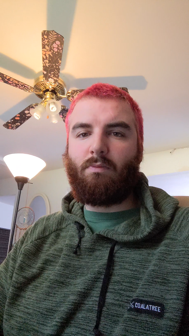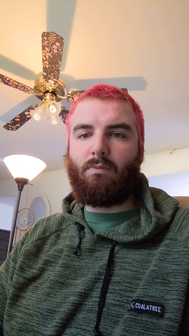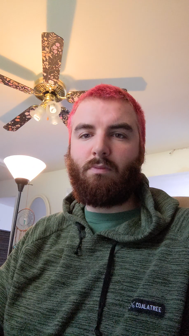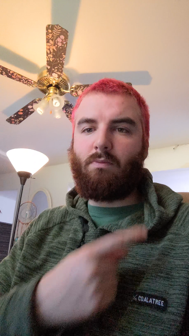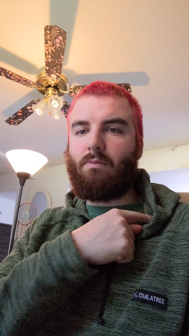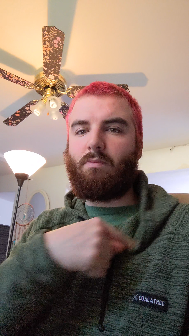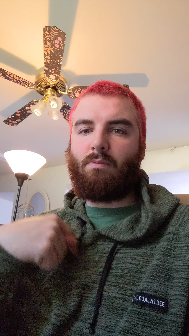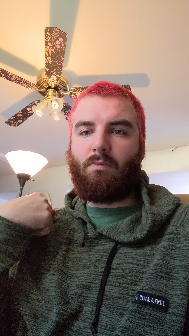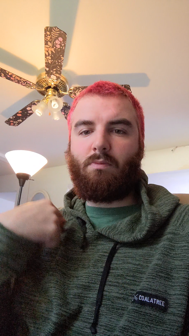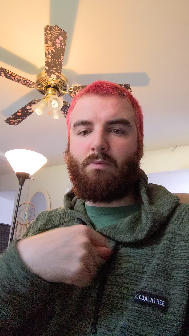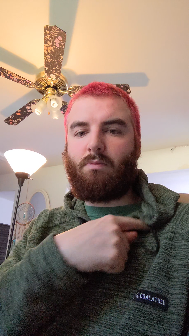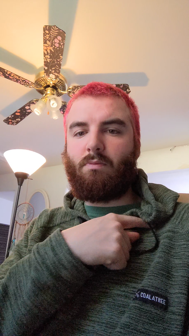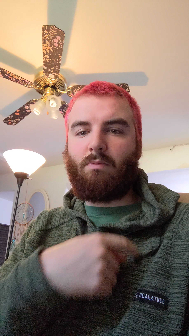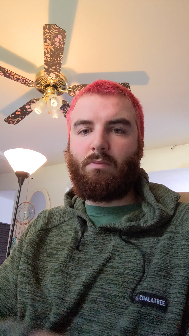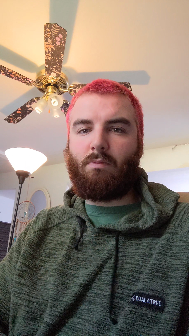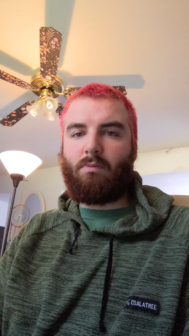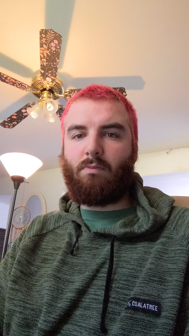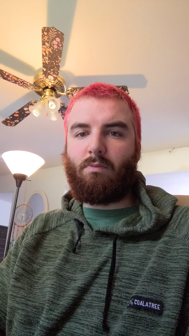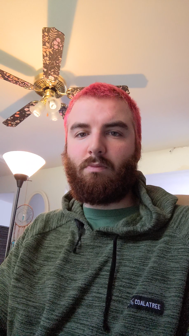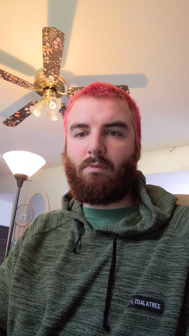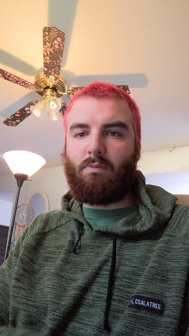bib